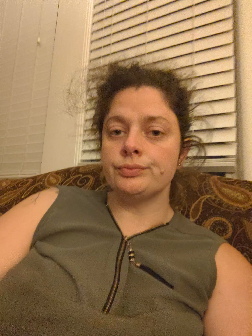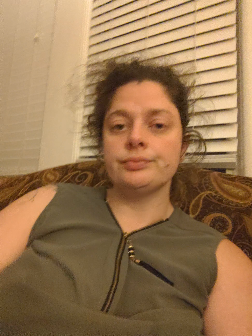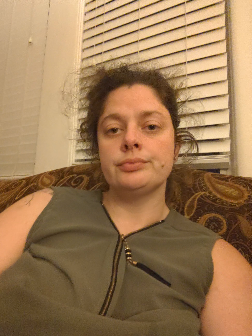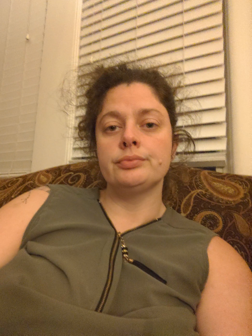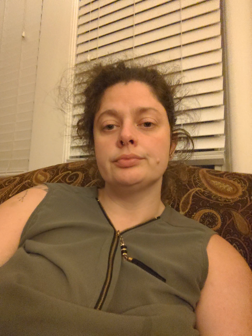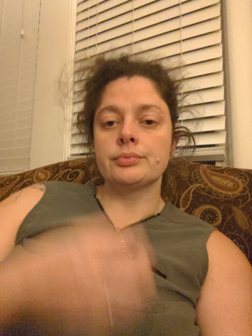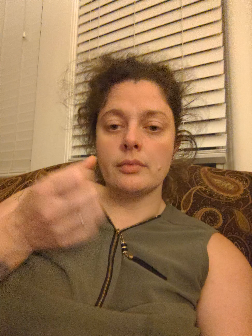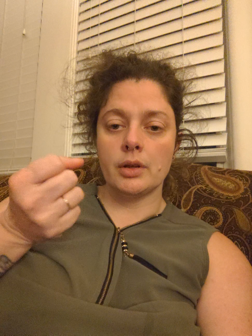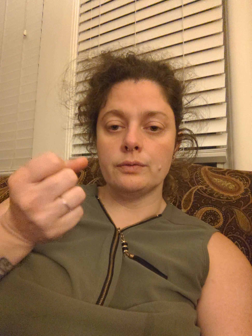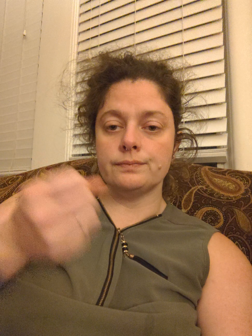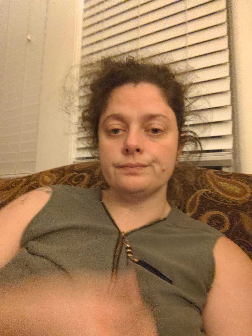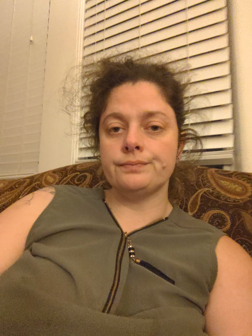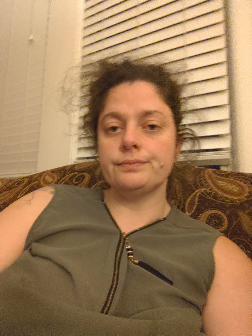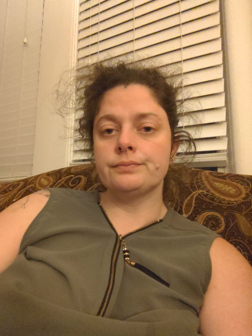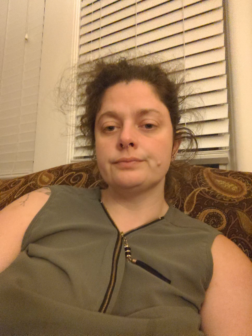milk